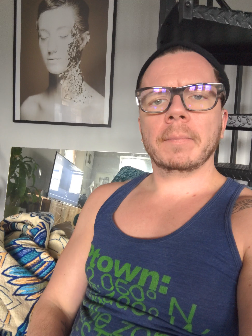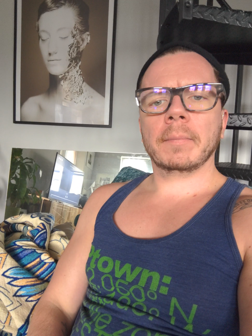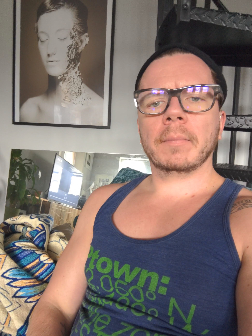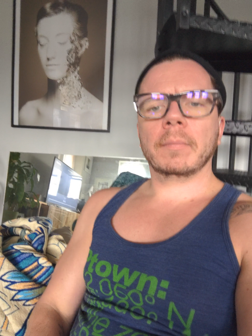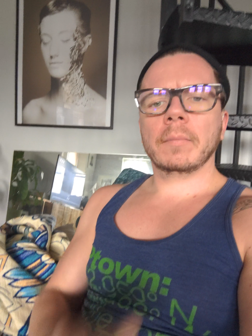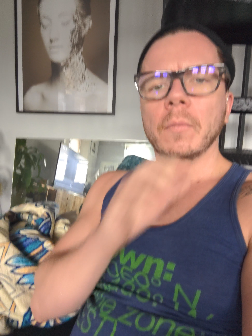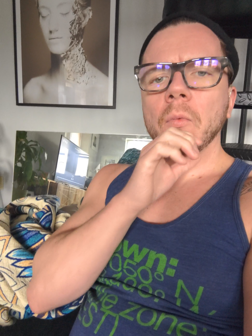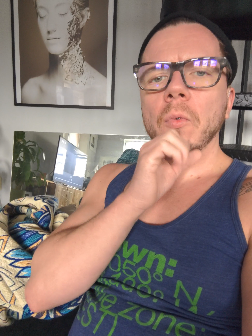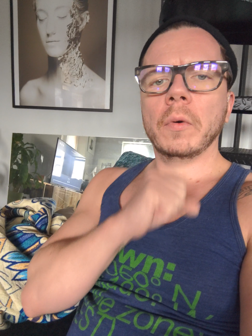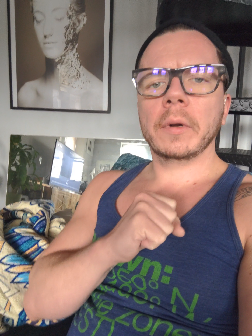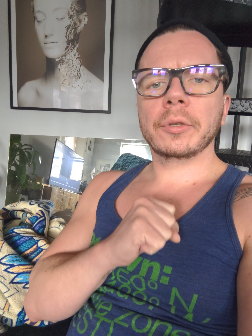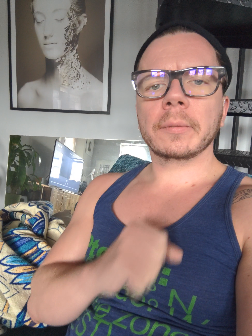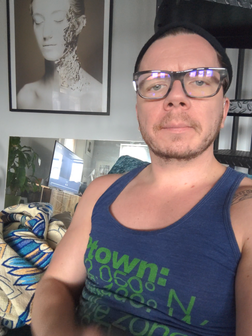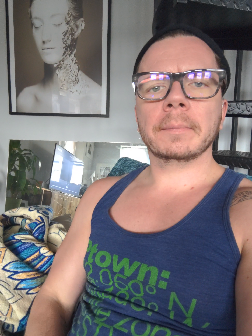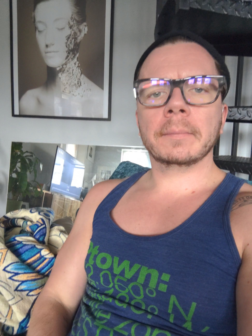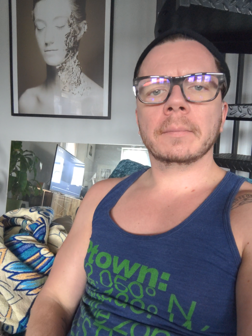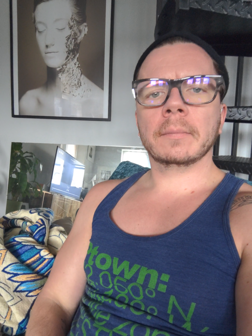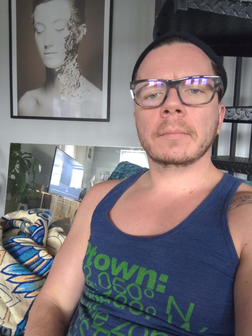orange